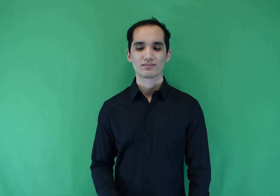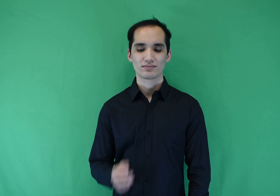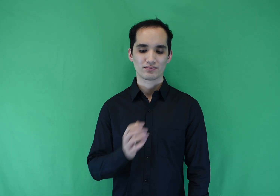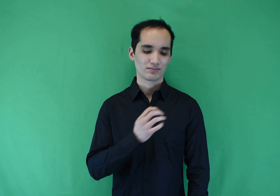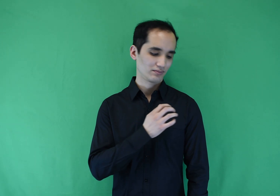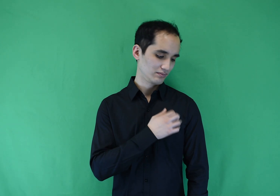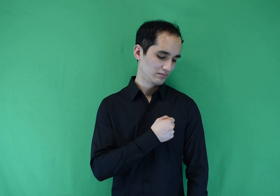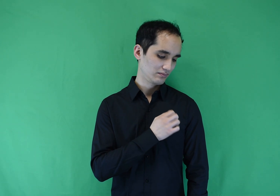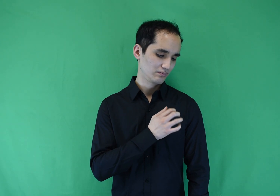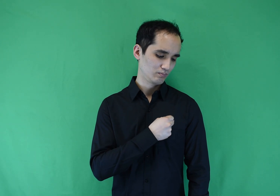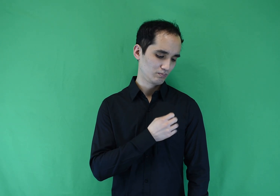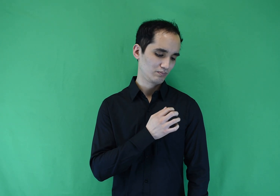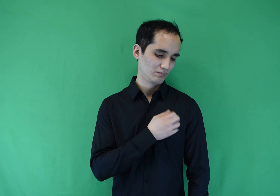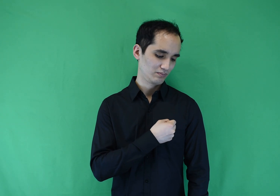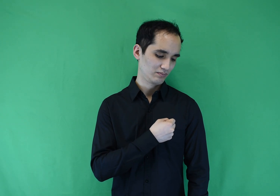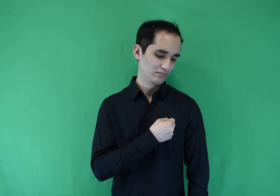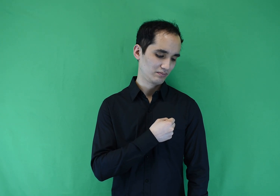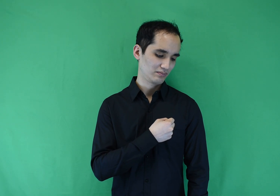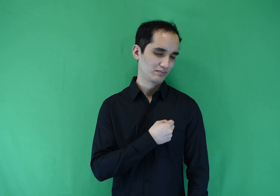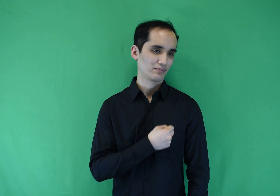palpitación